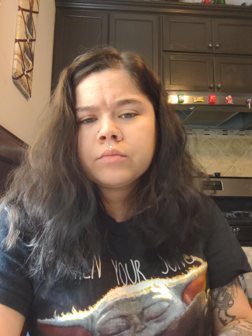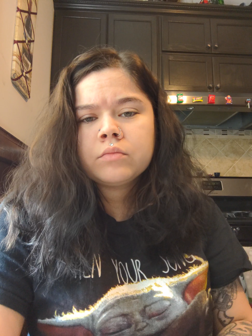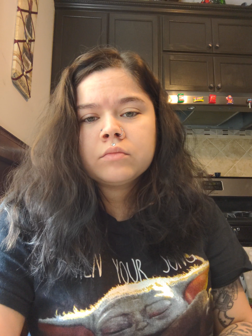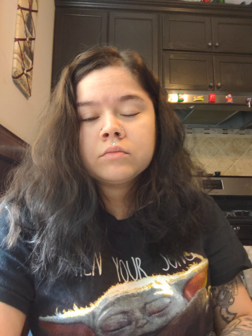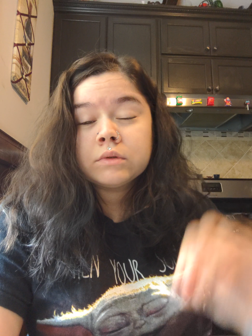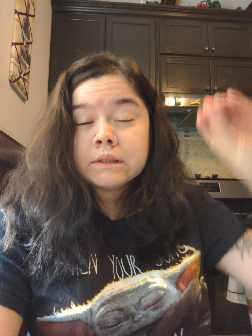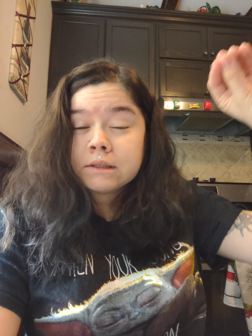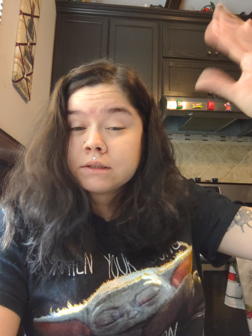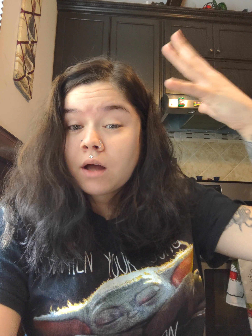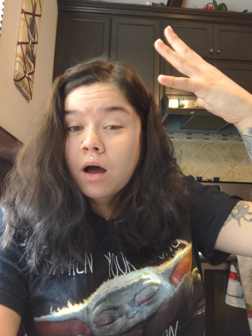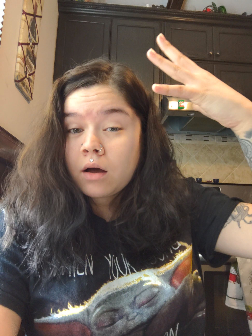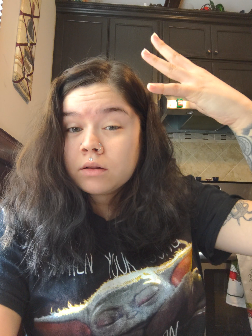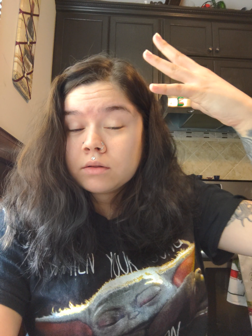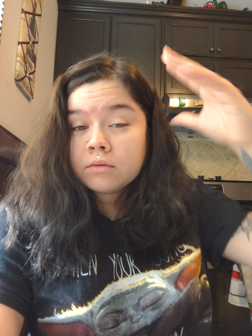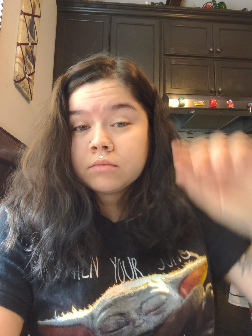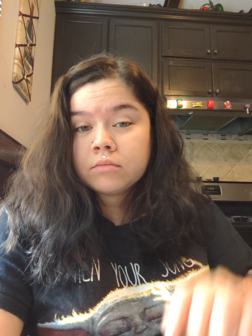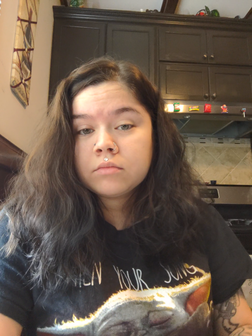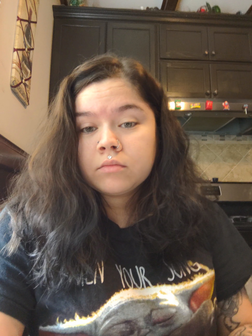sun